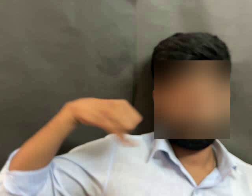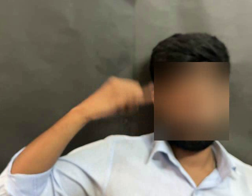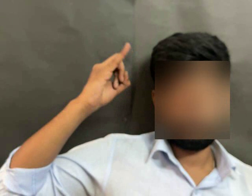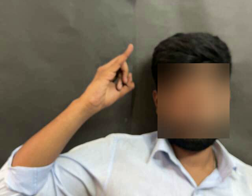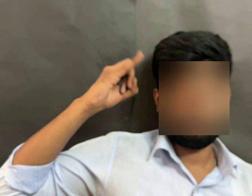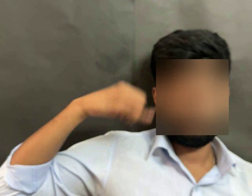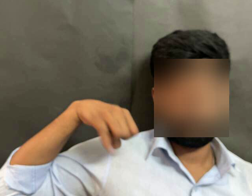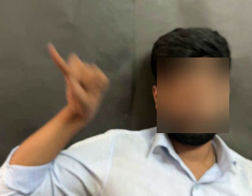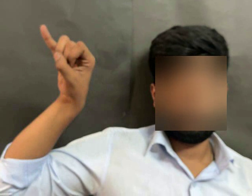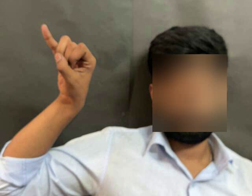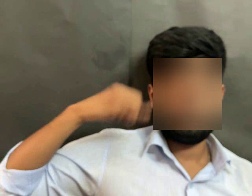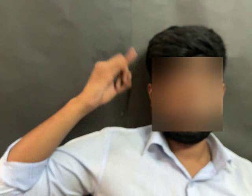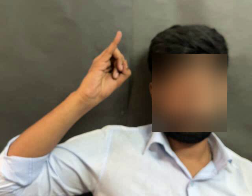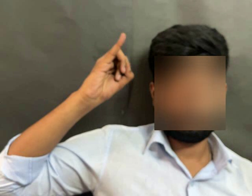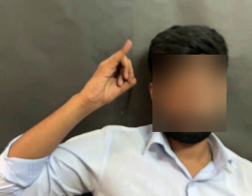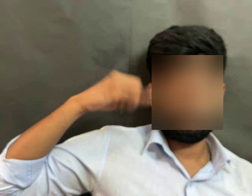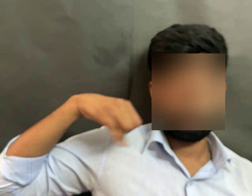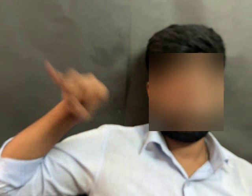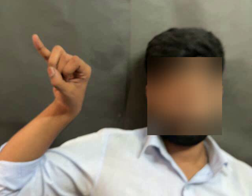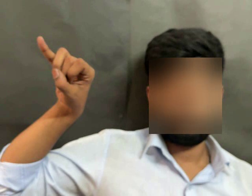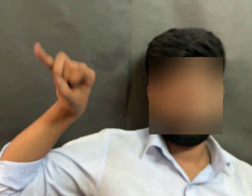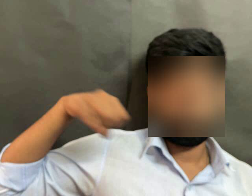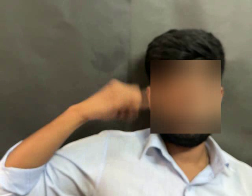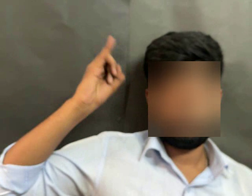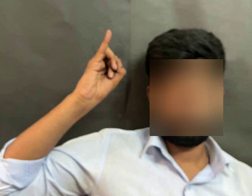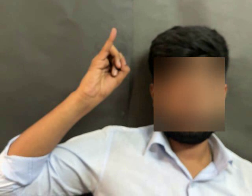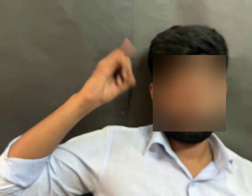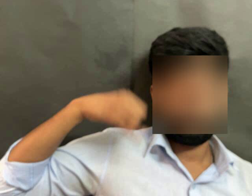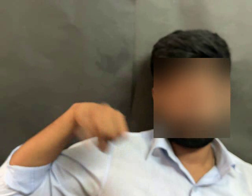J